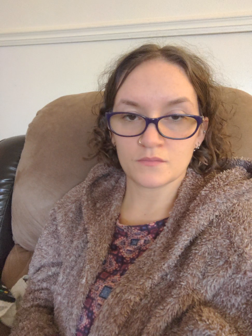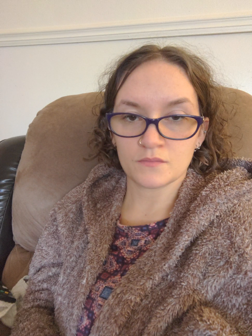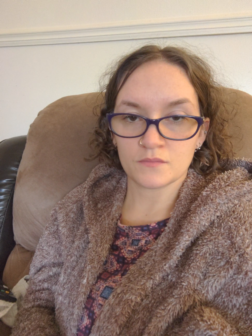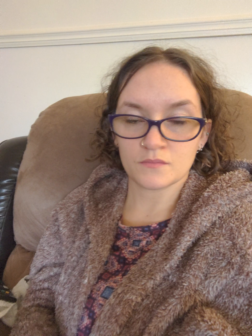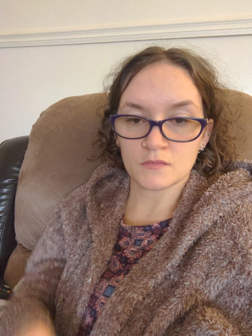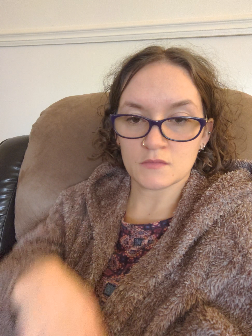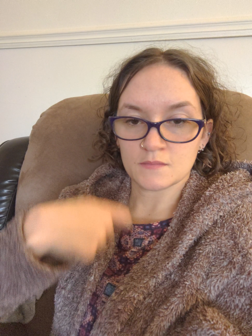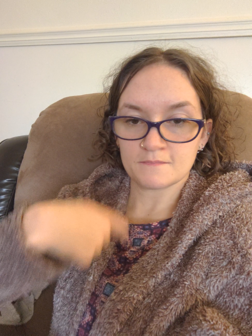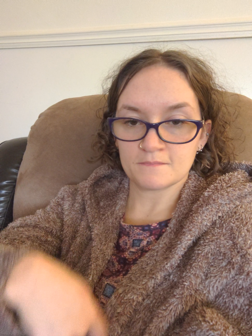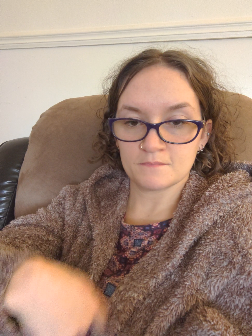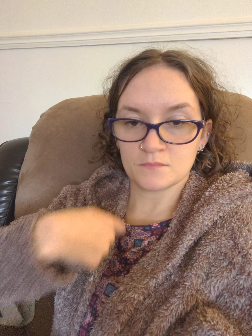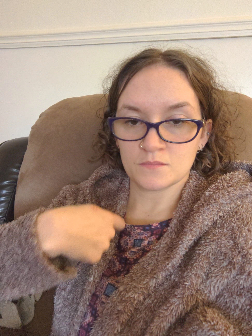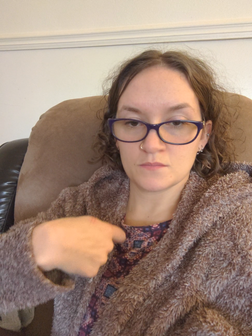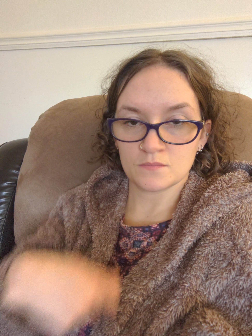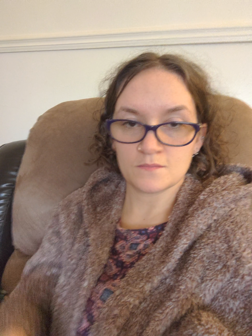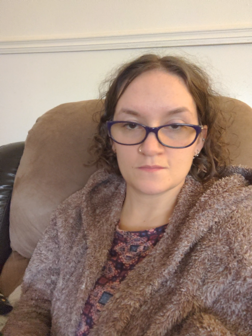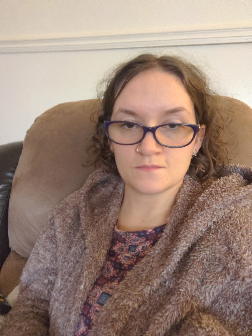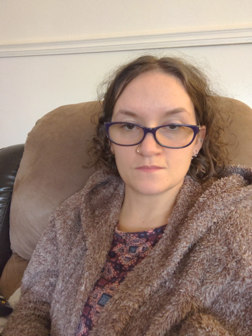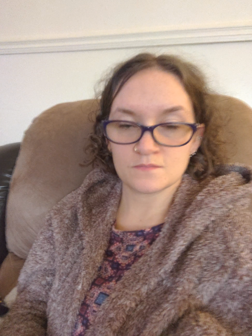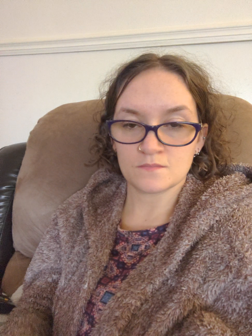zipper